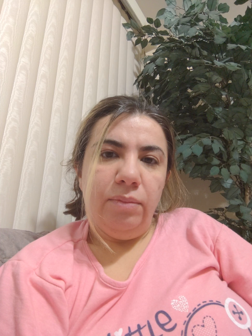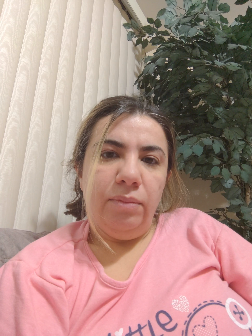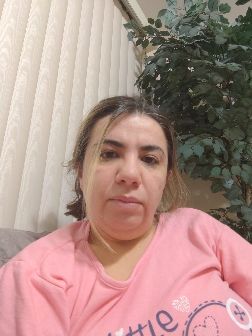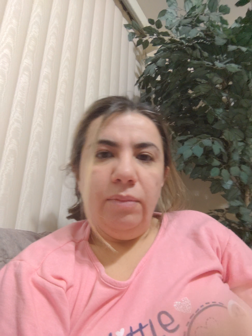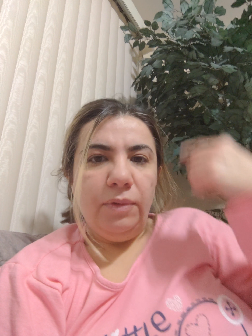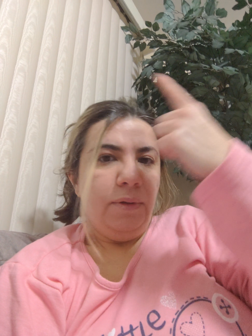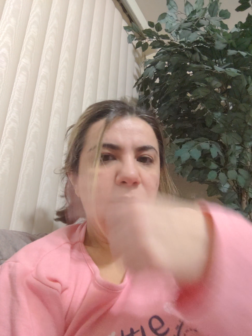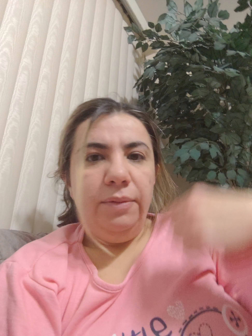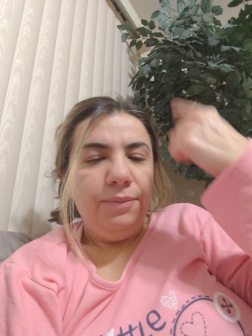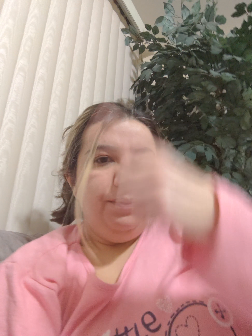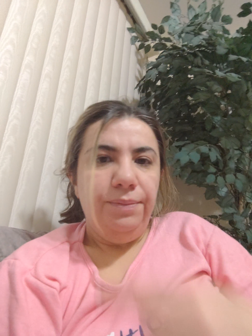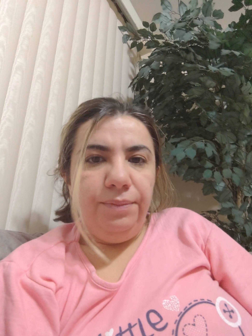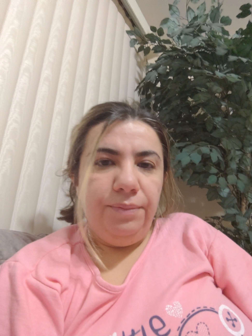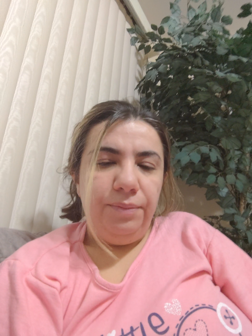face